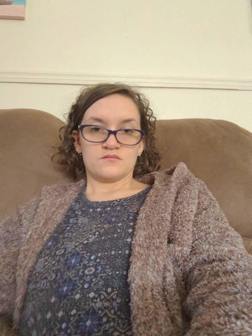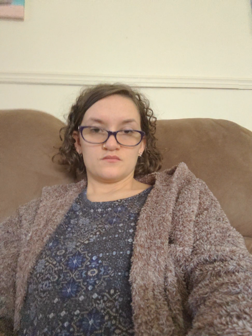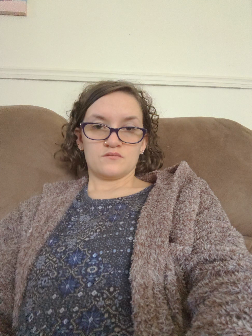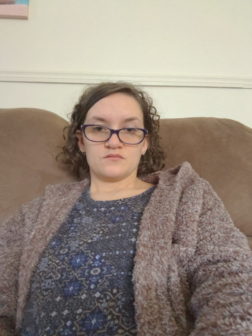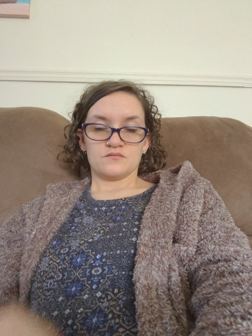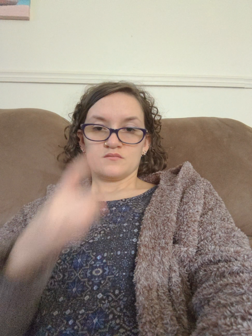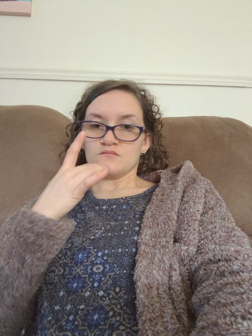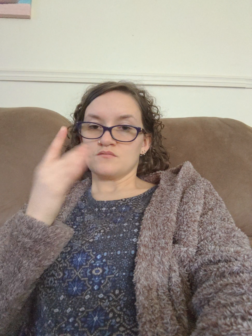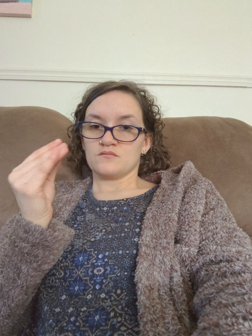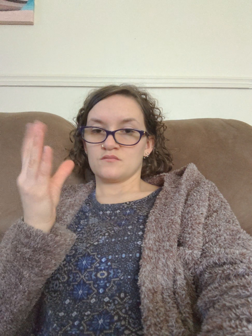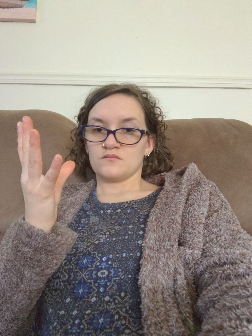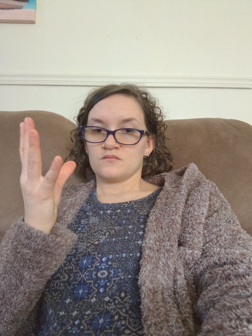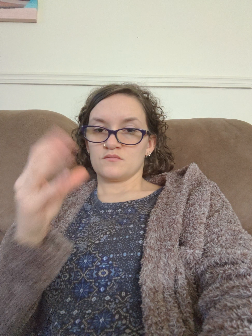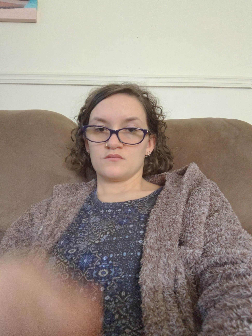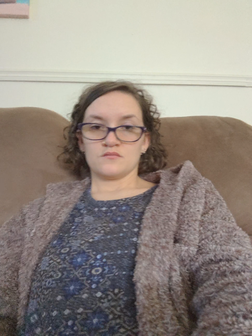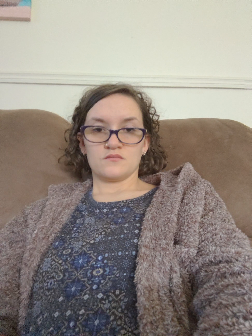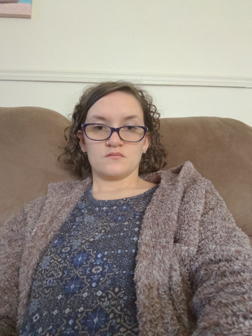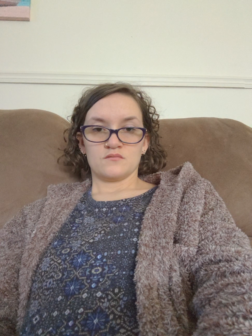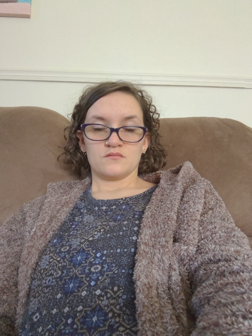lamp